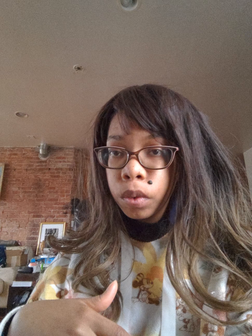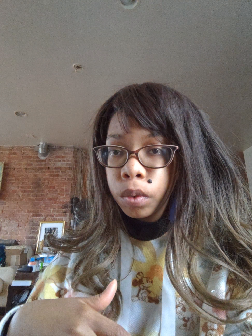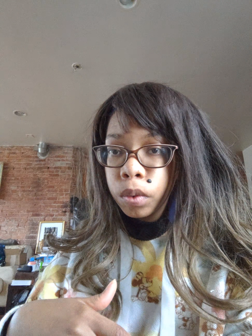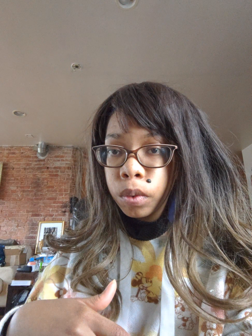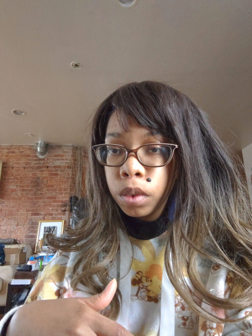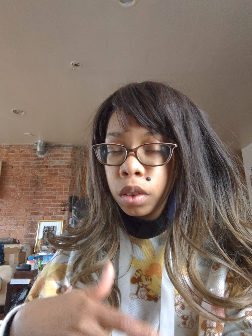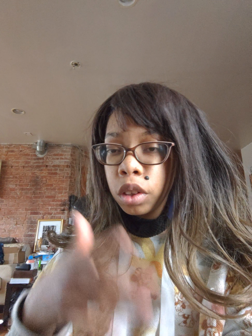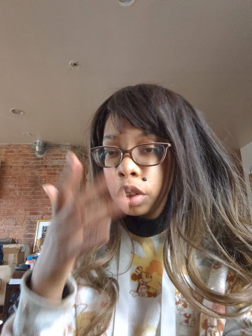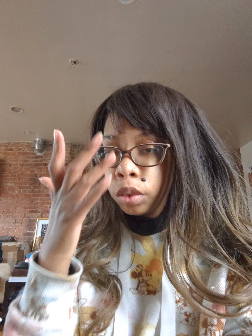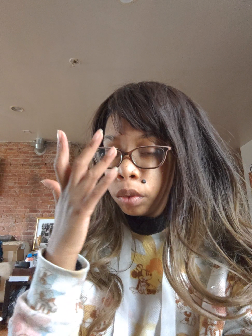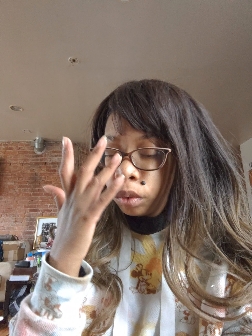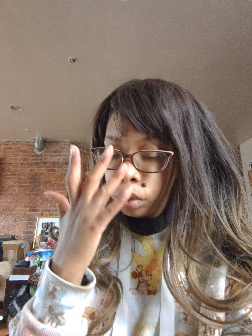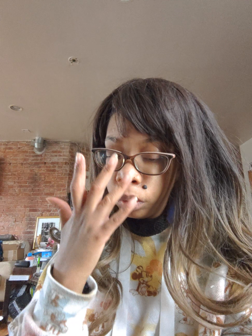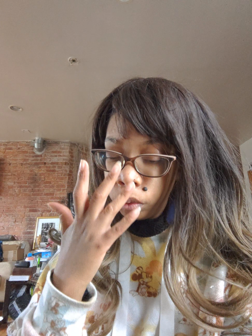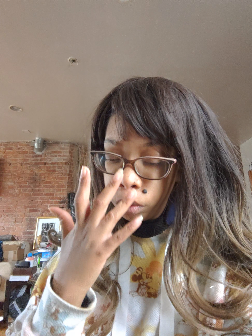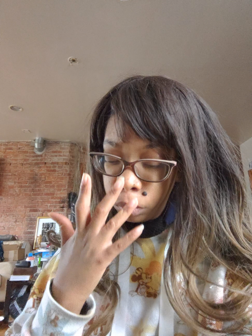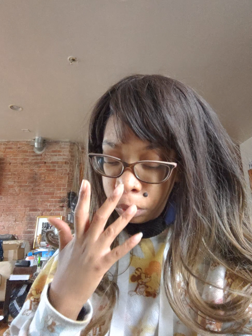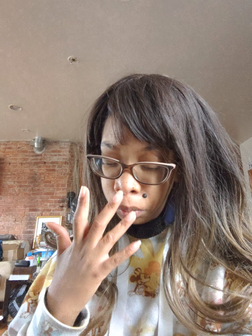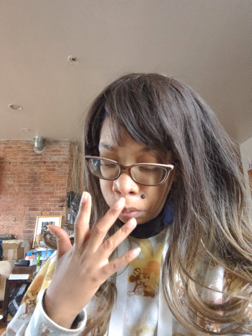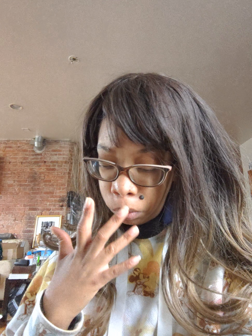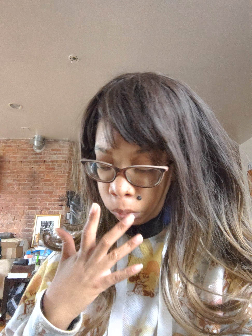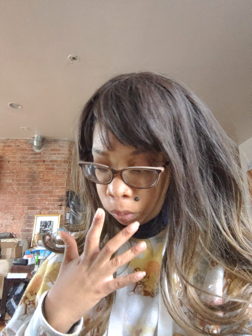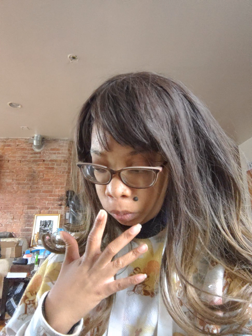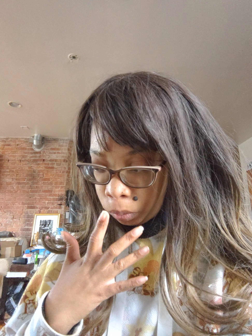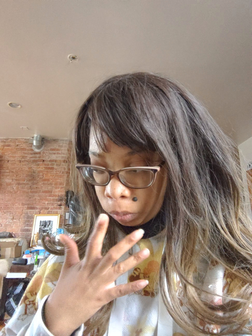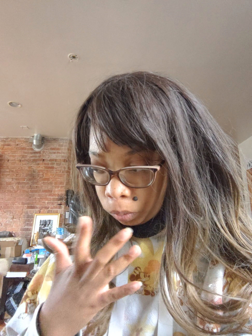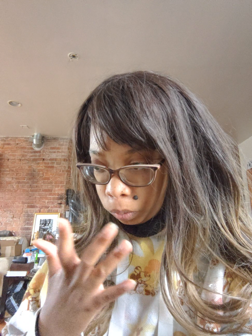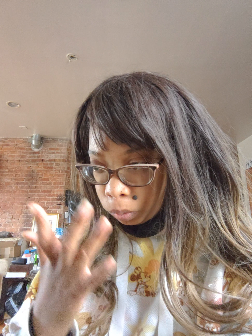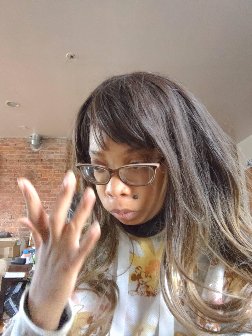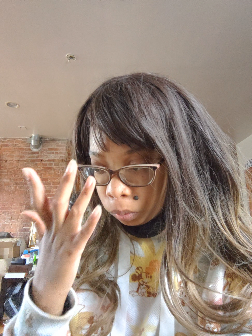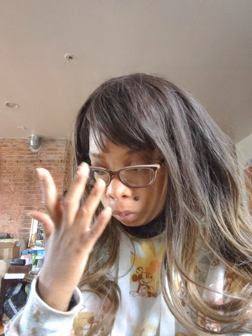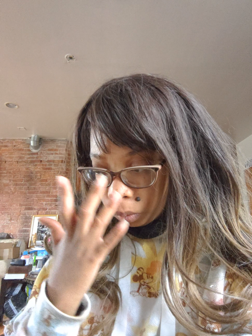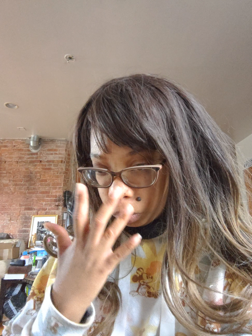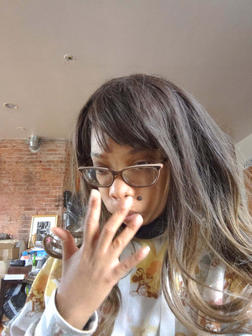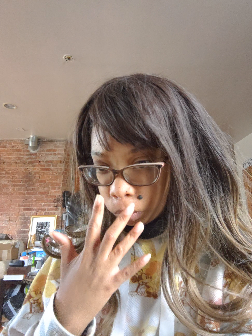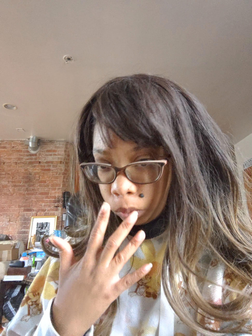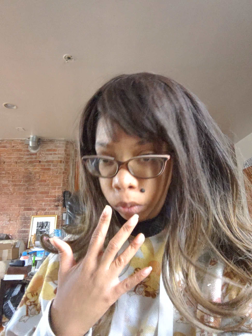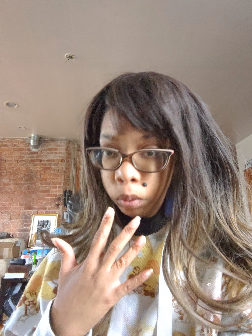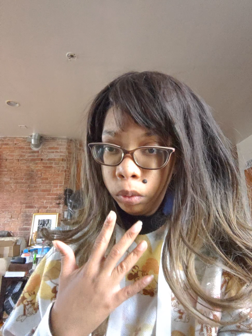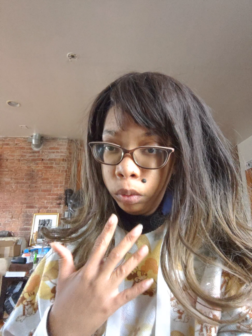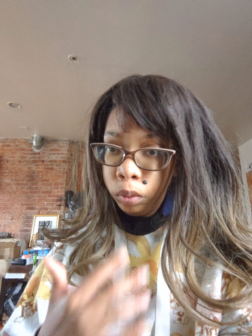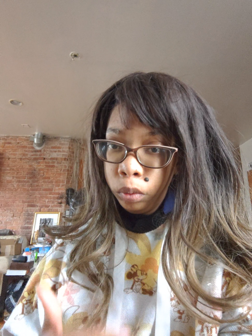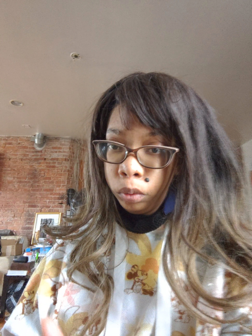sad